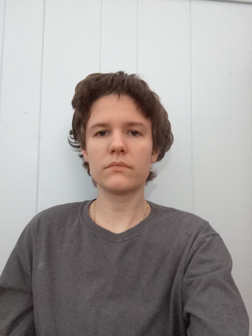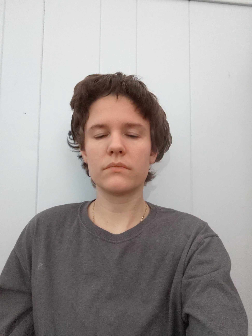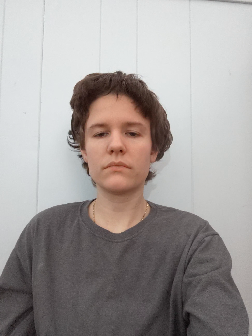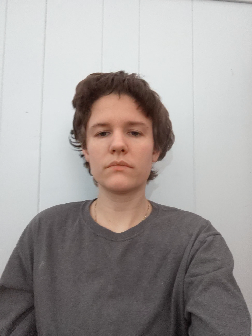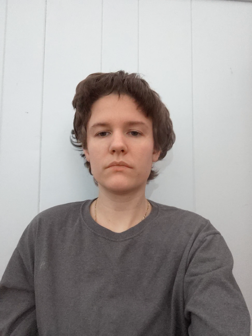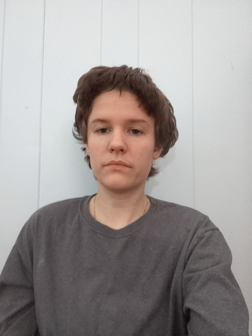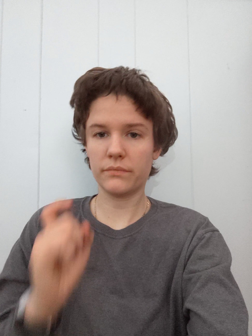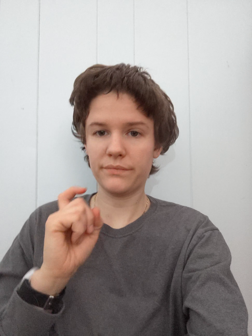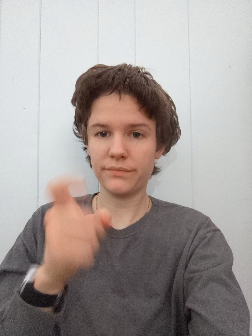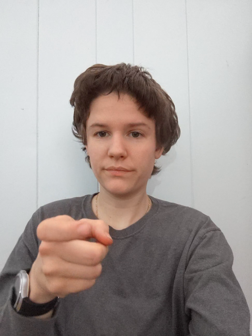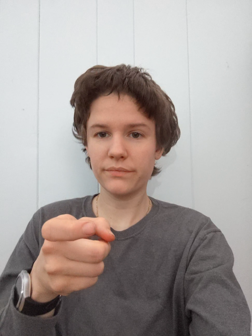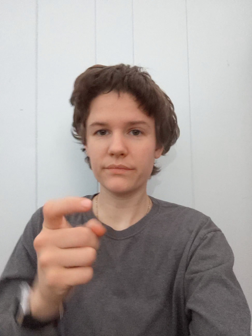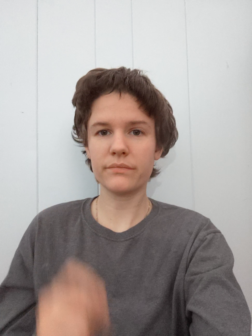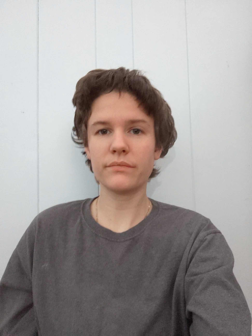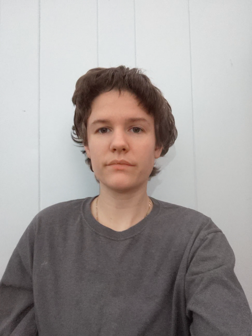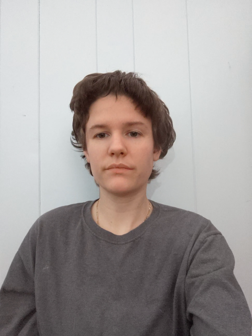give